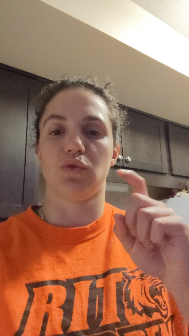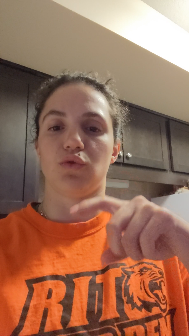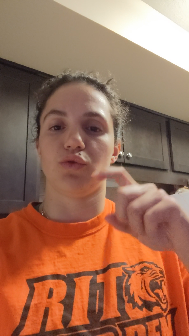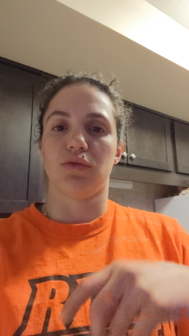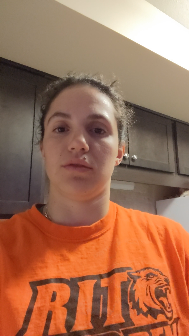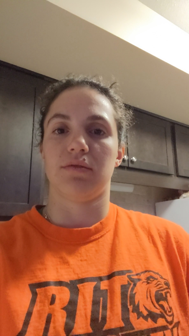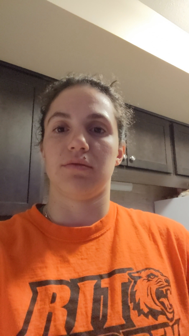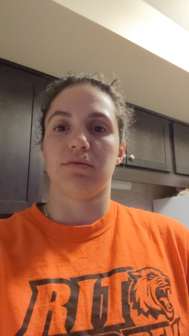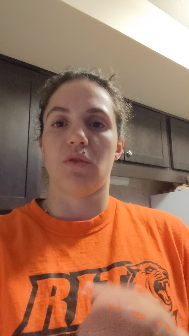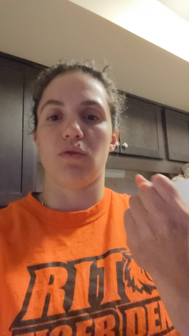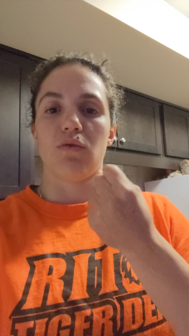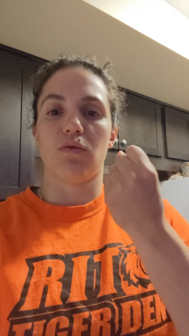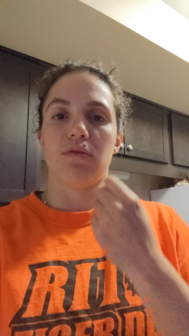hold